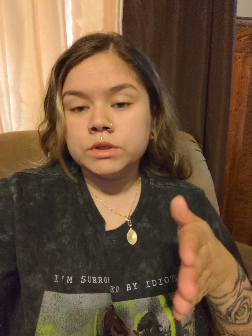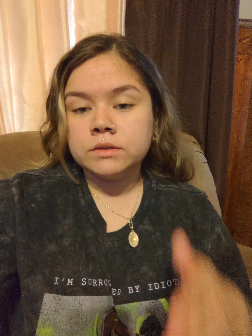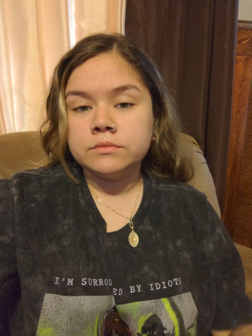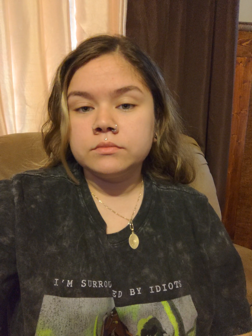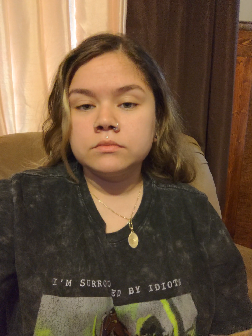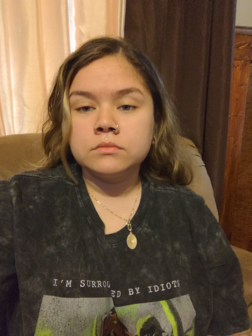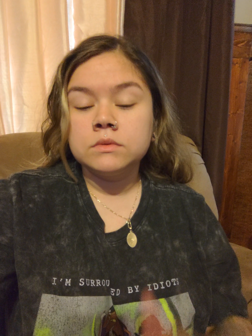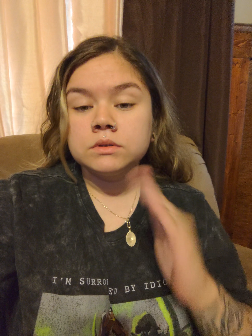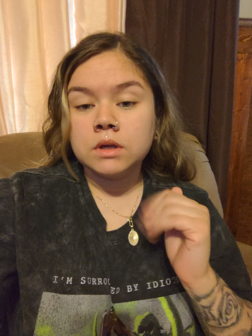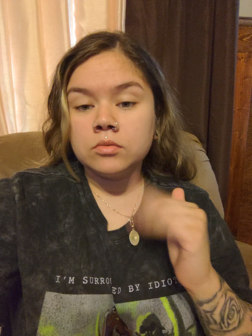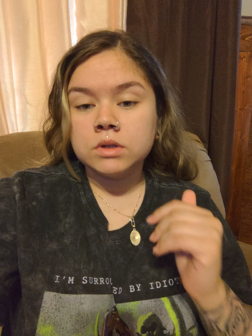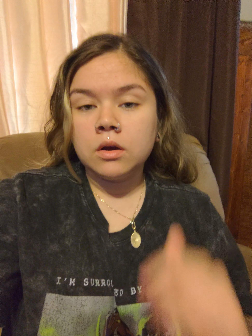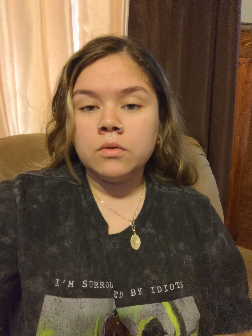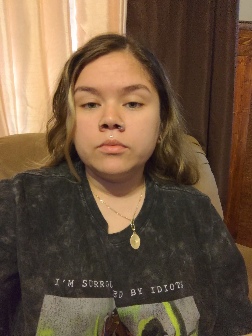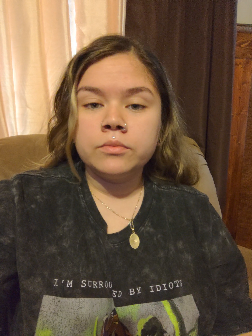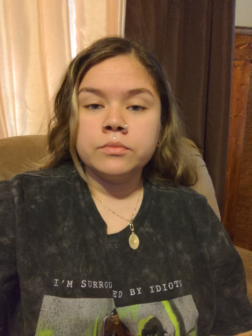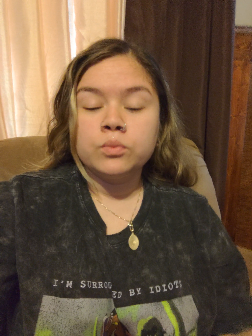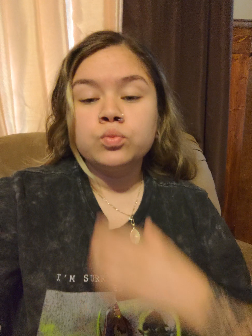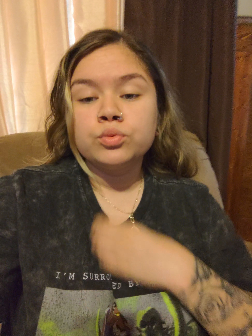downtown